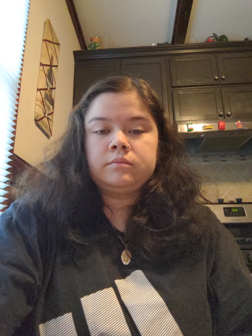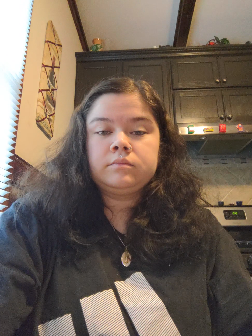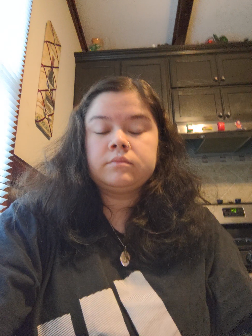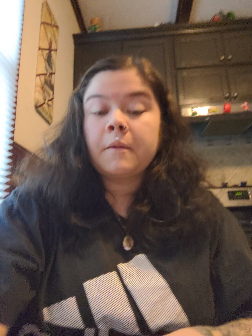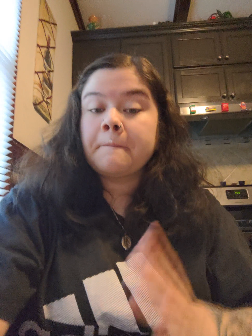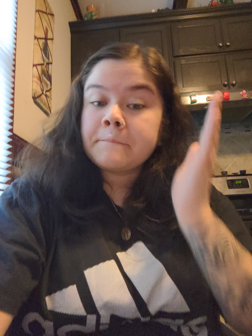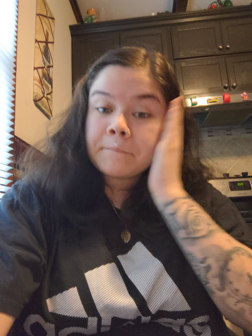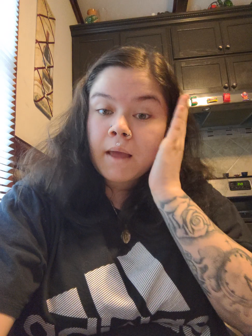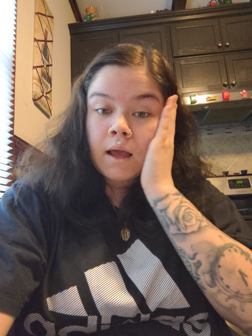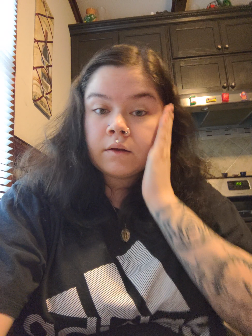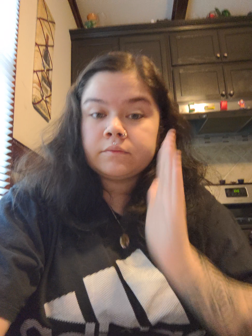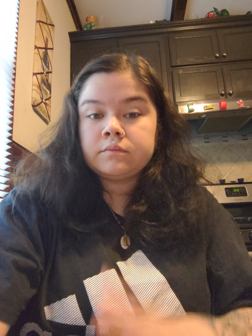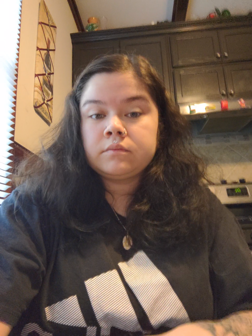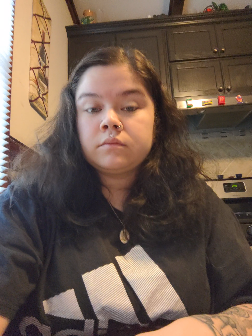bed